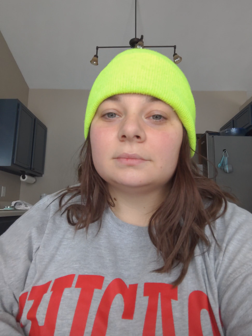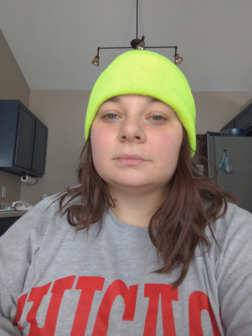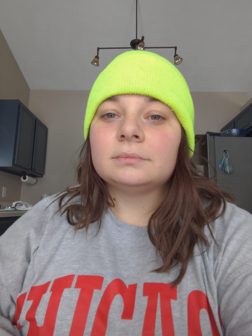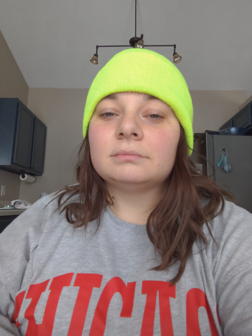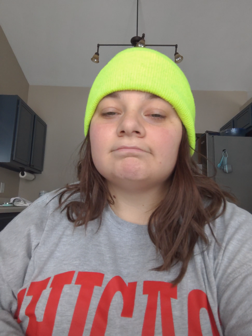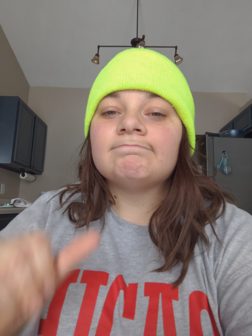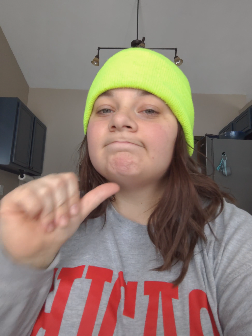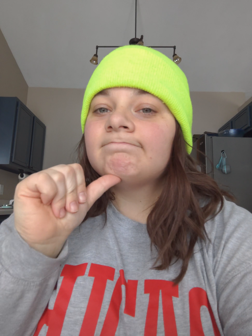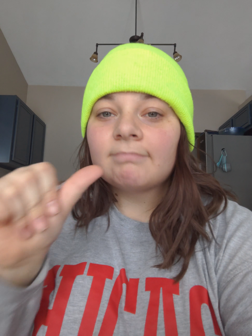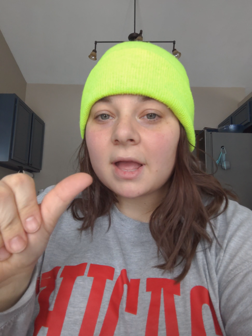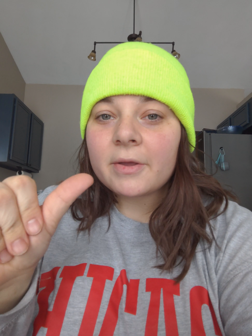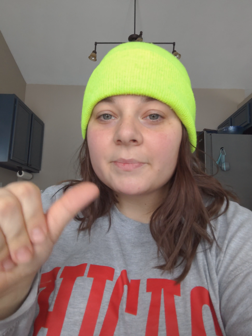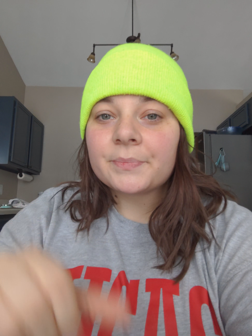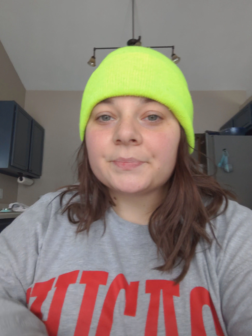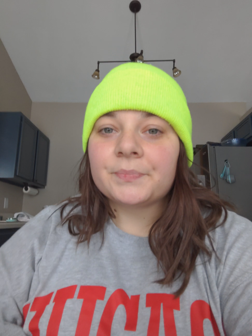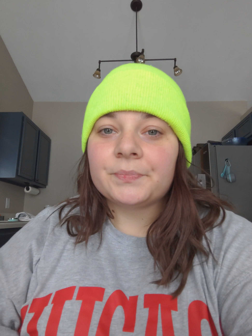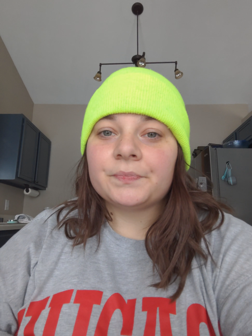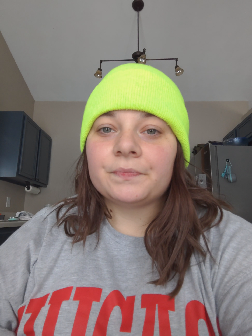not